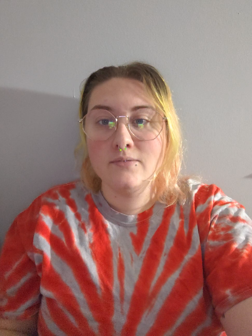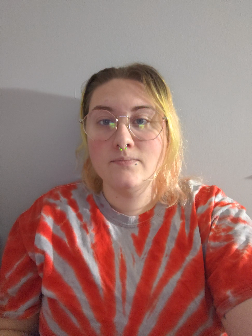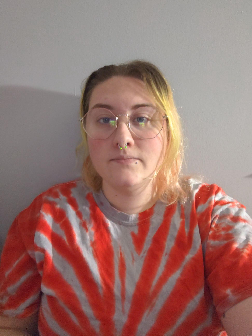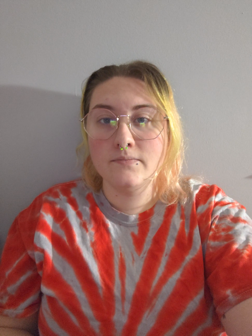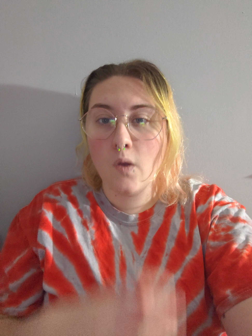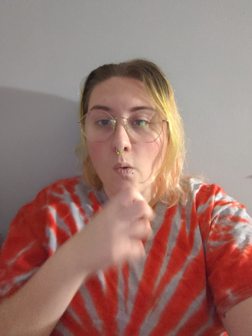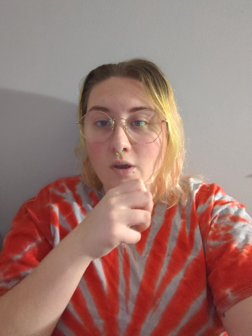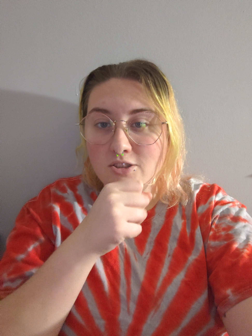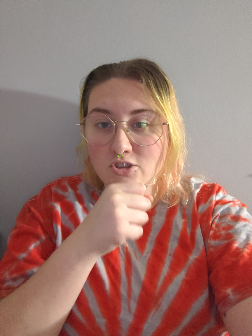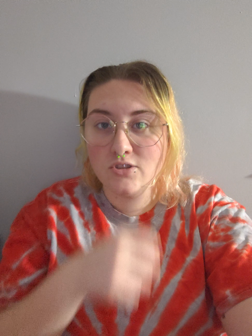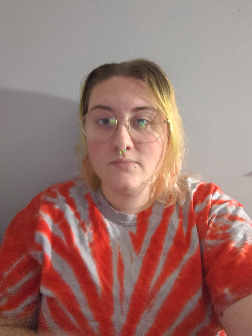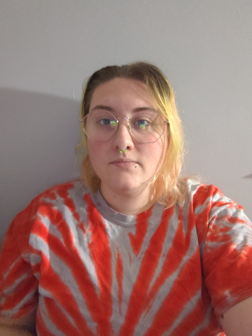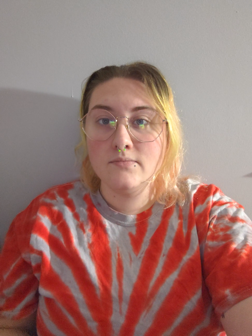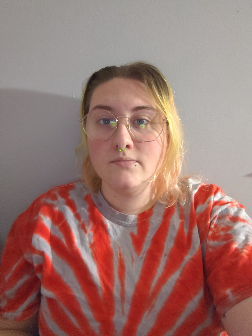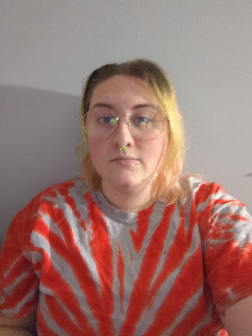orange